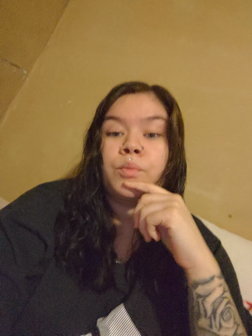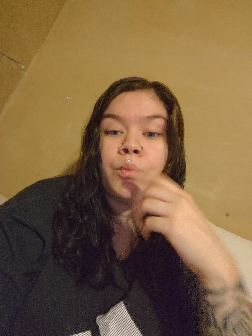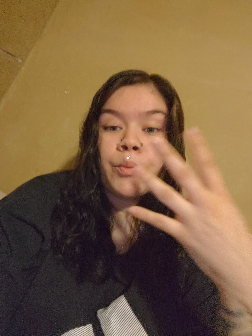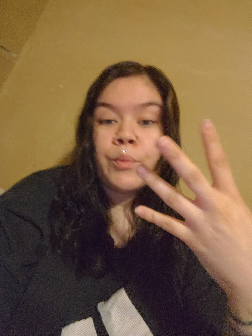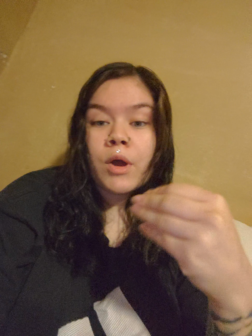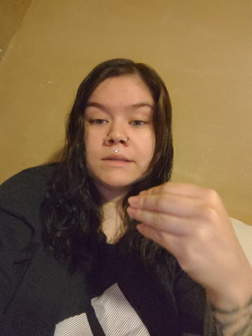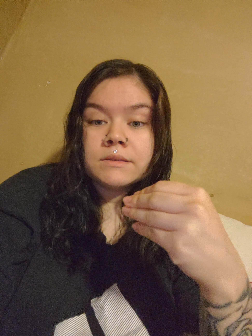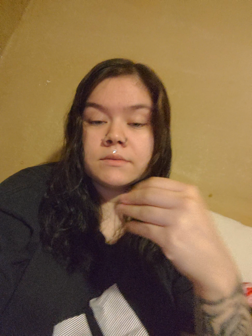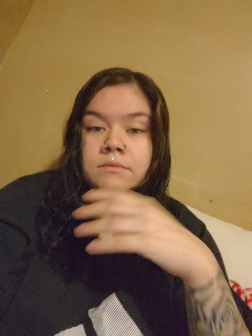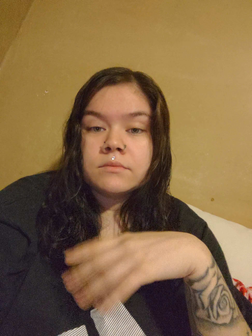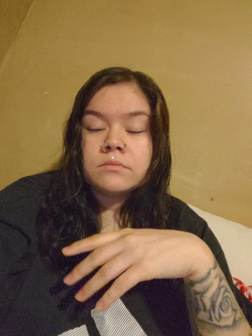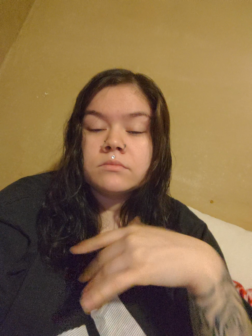wet